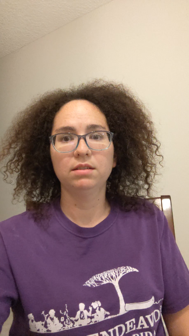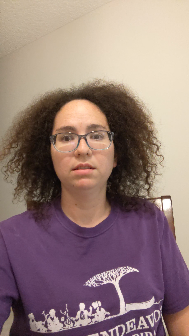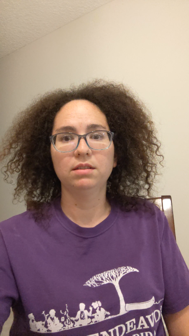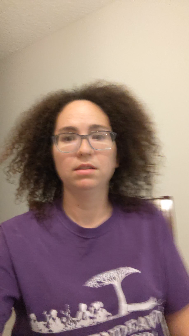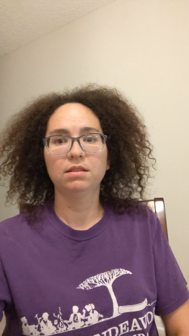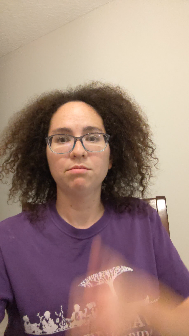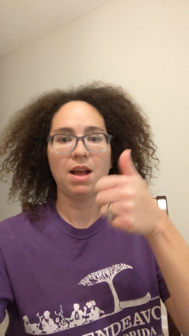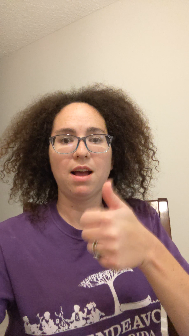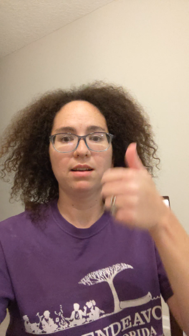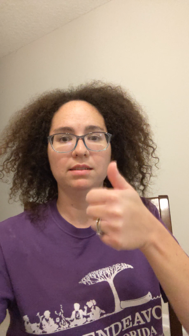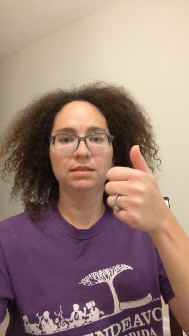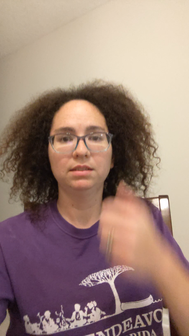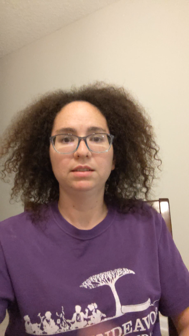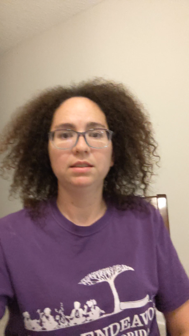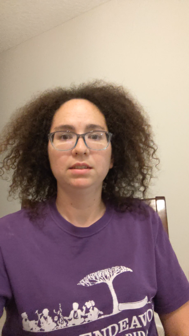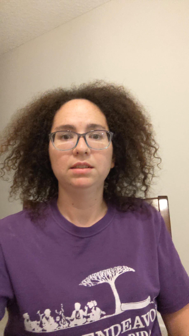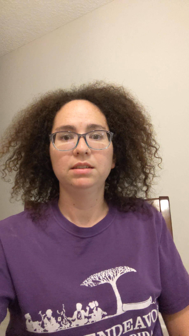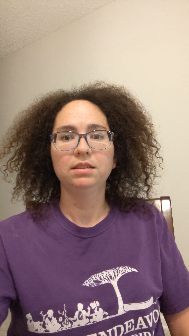help